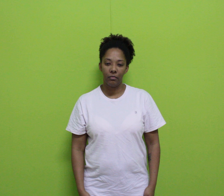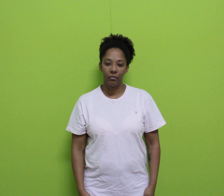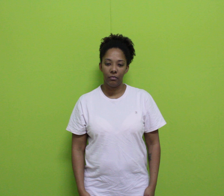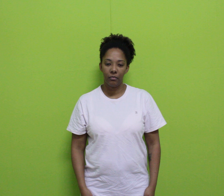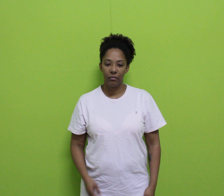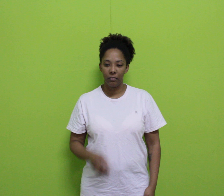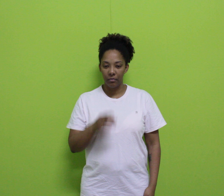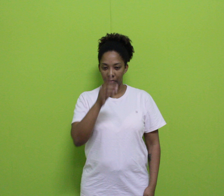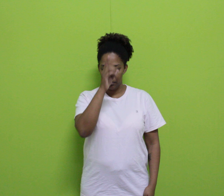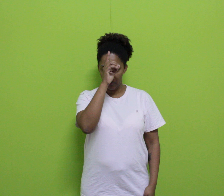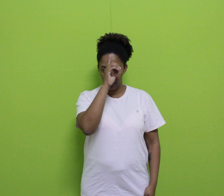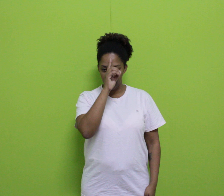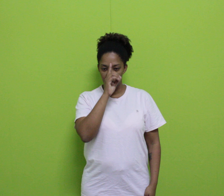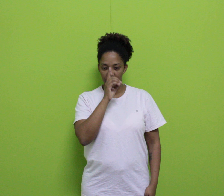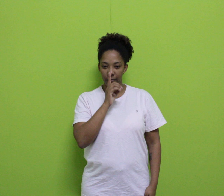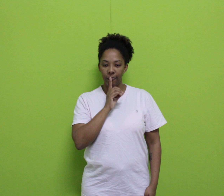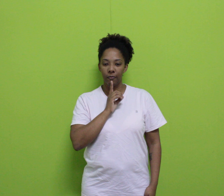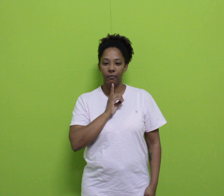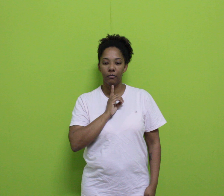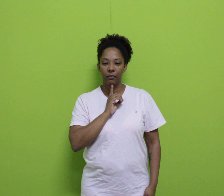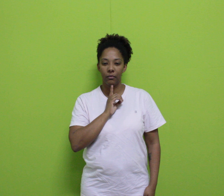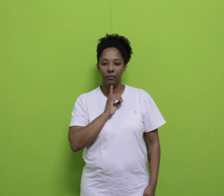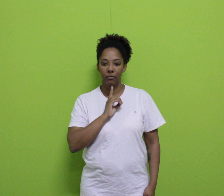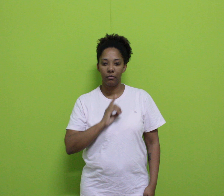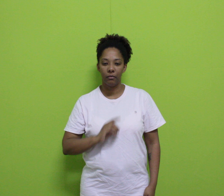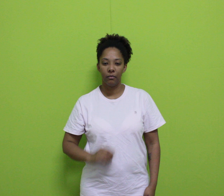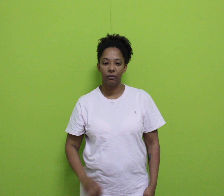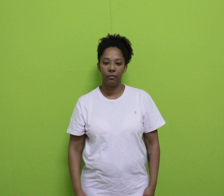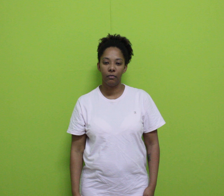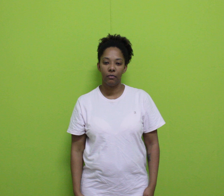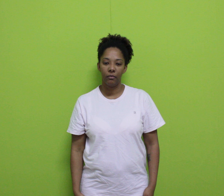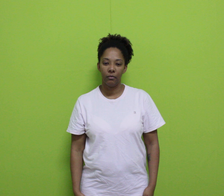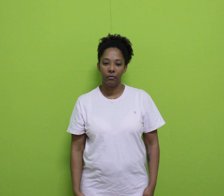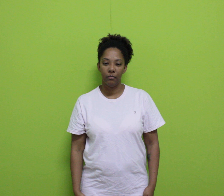amarelo